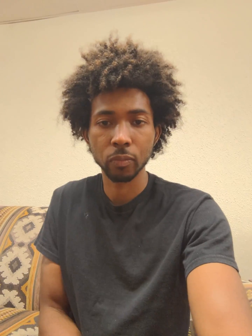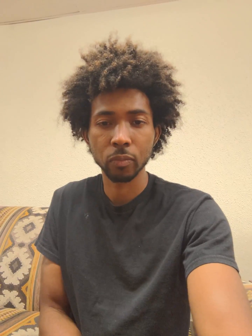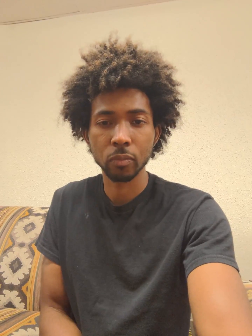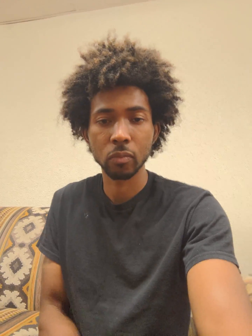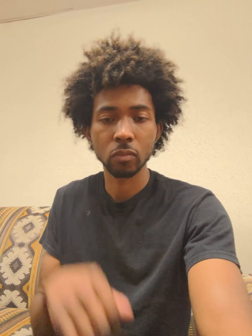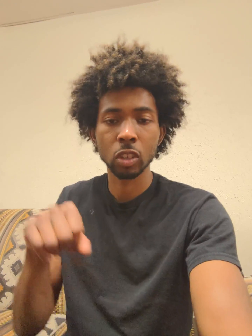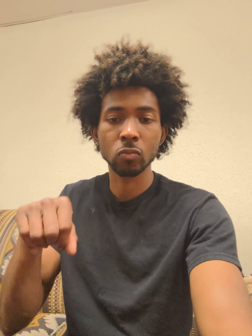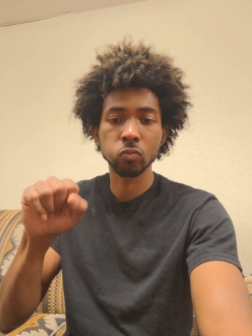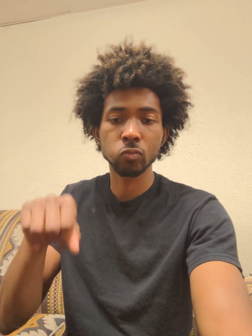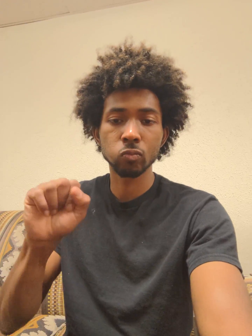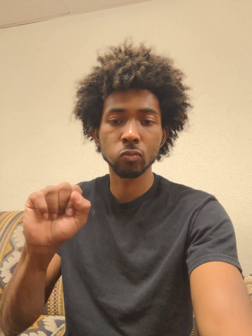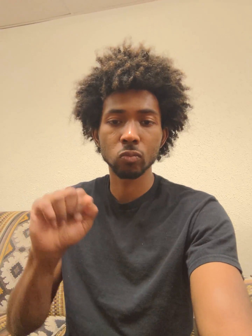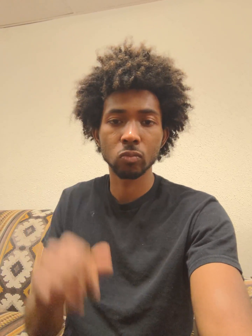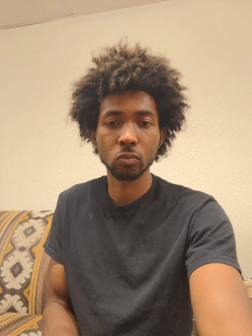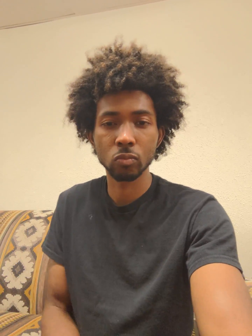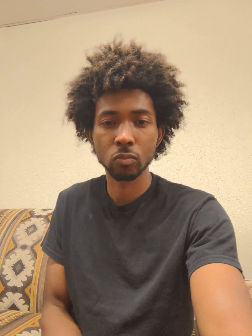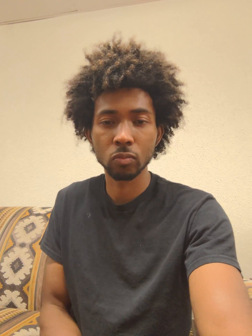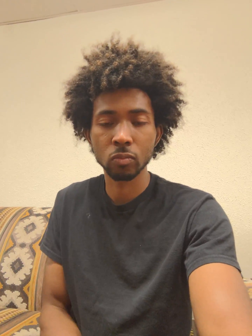motorcycle